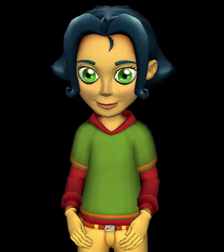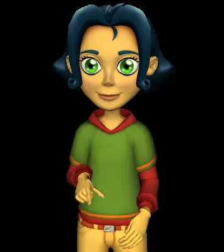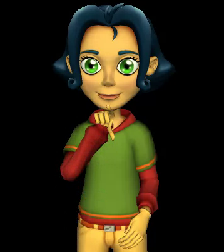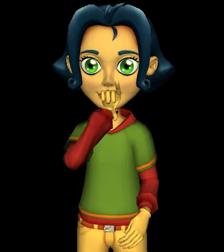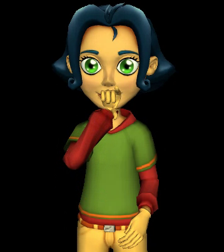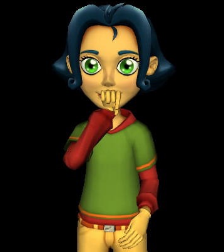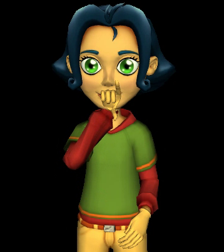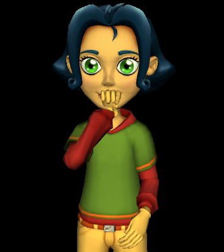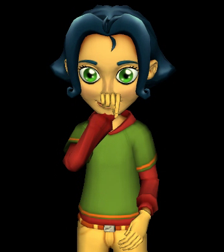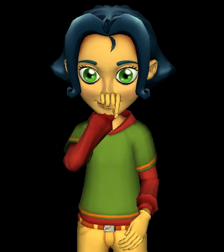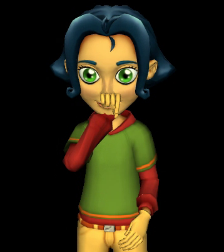عصفور